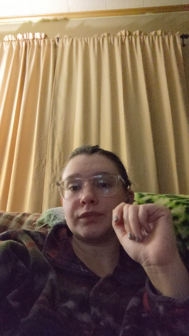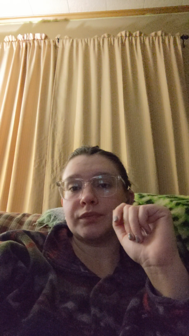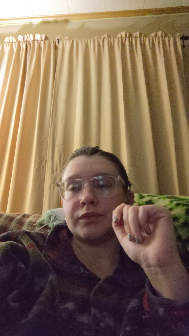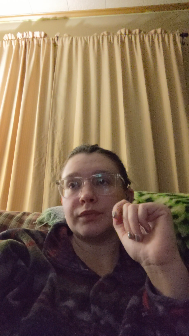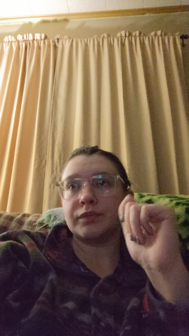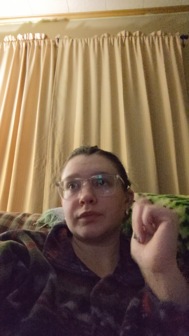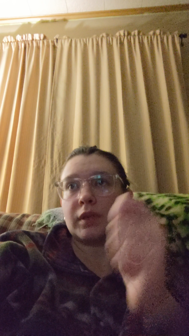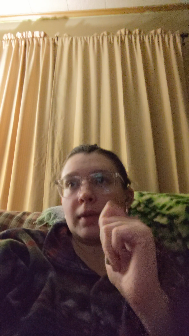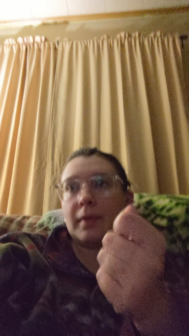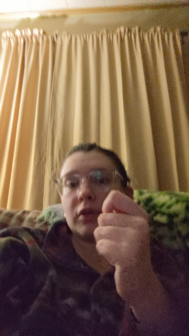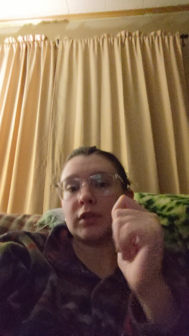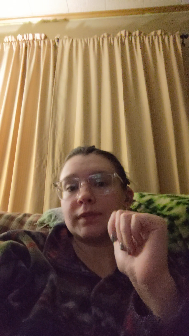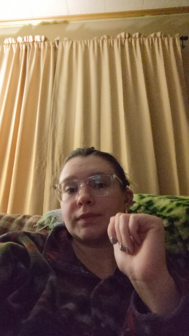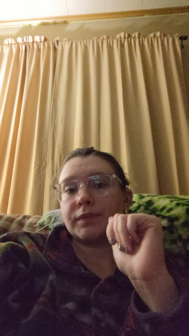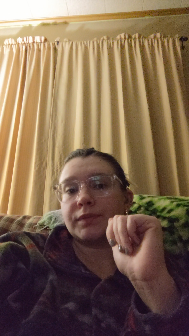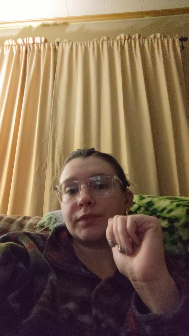hammer